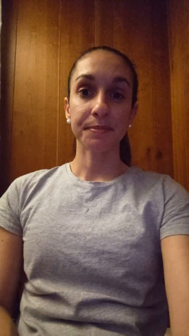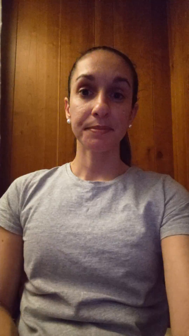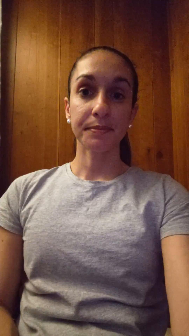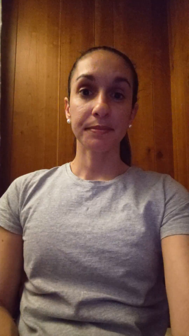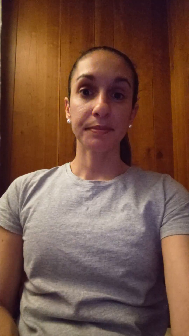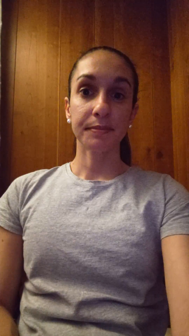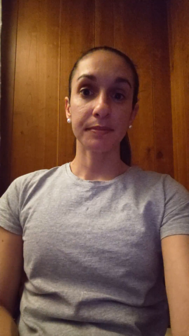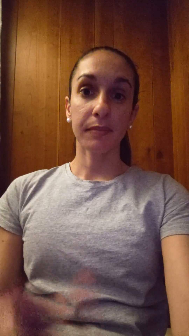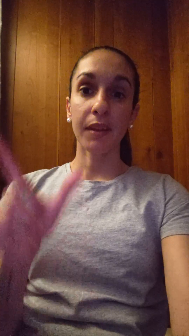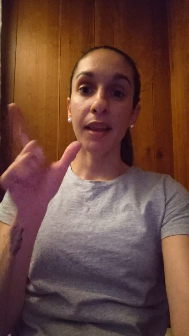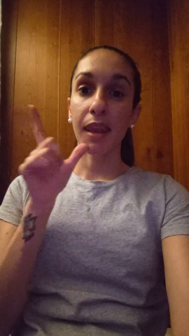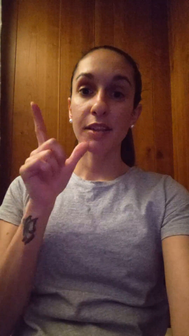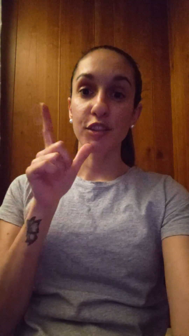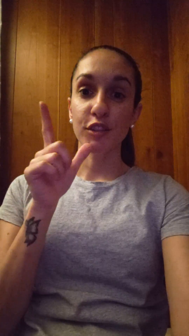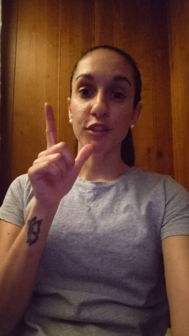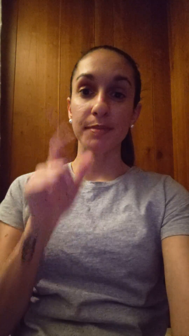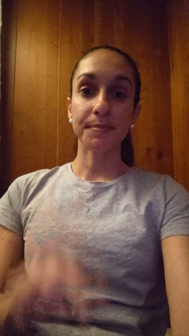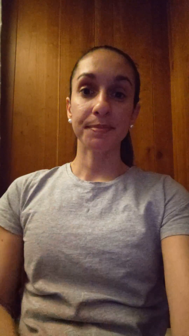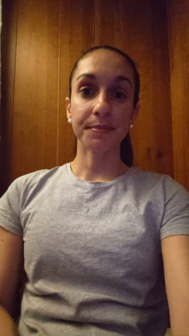lunch